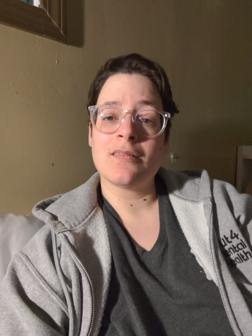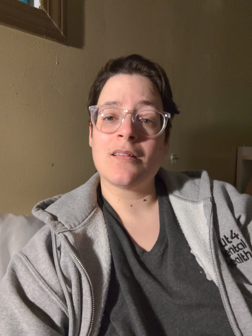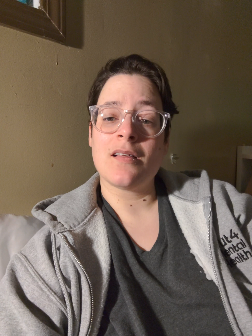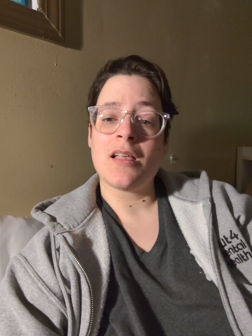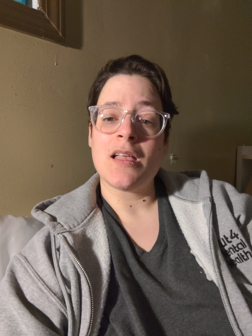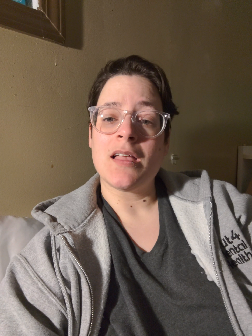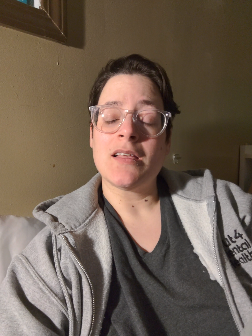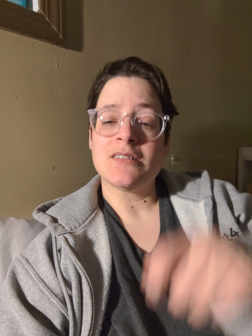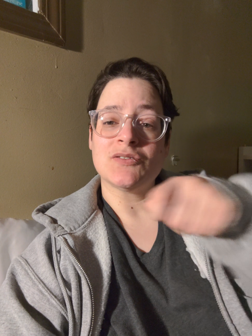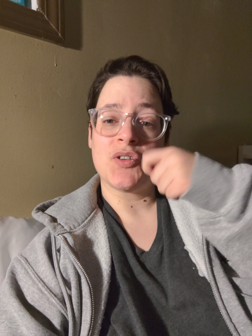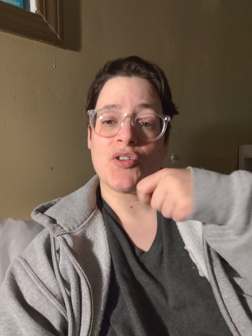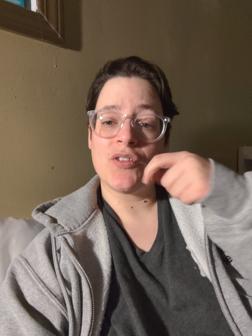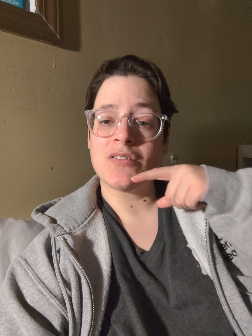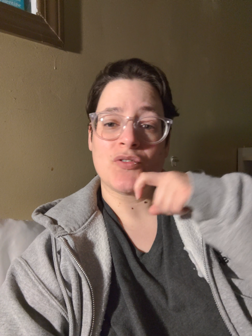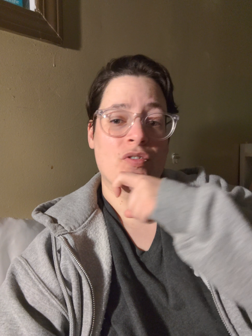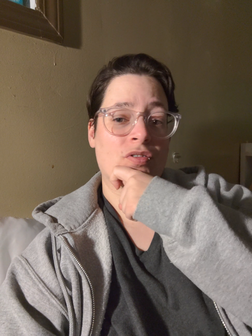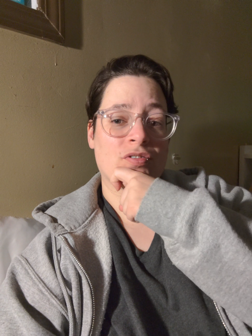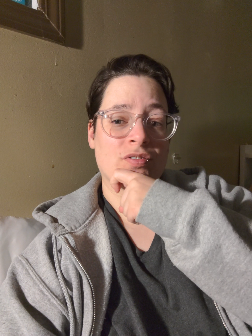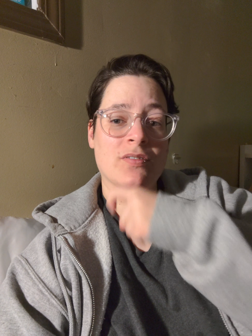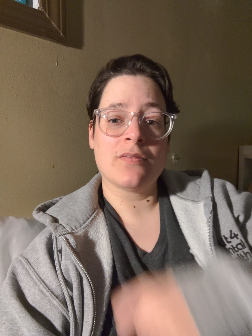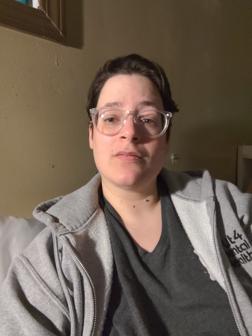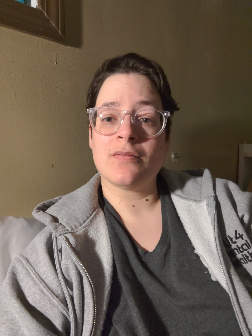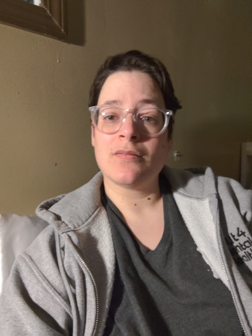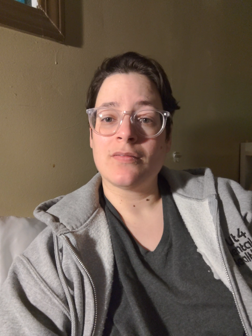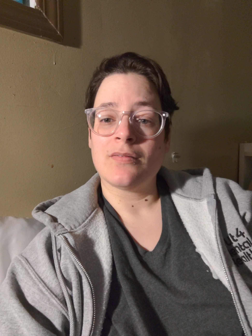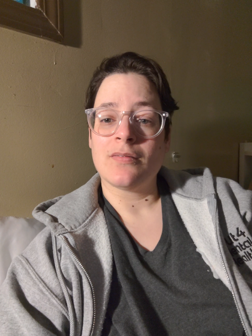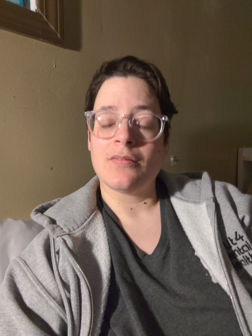cereal